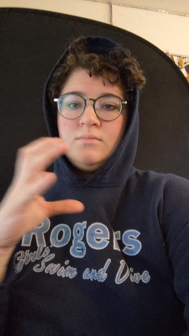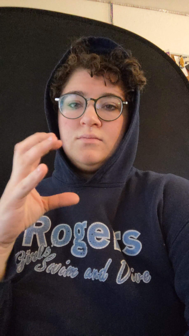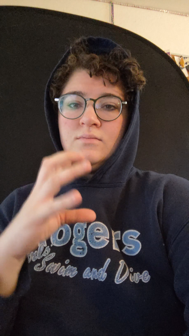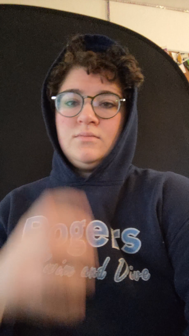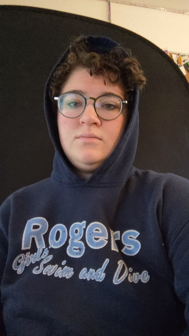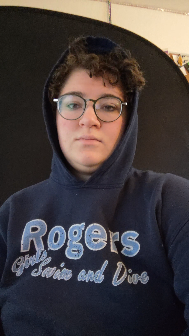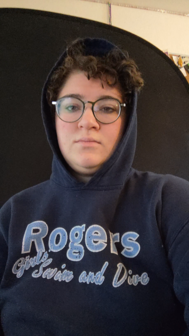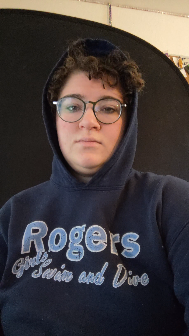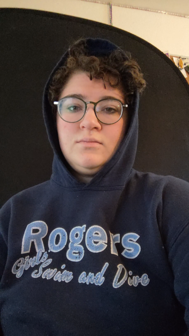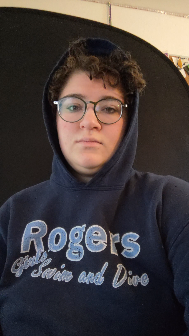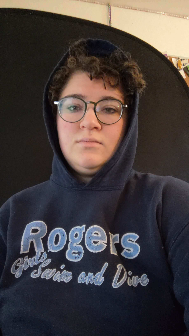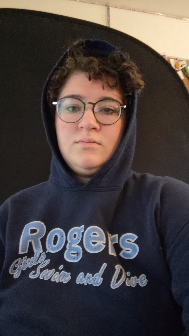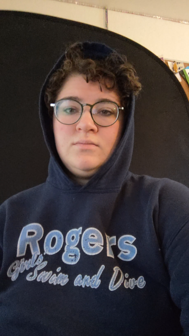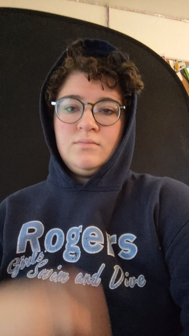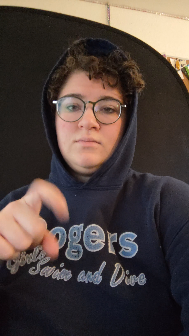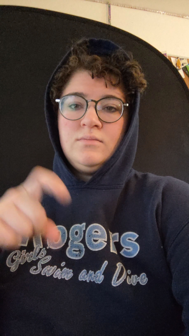need